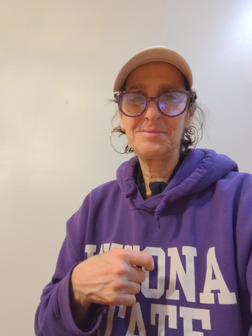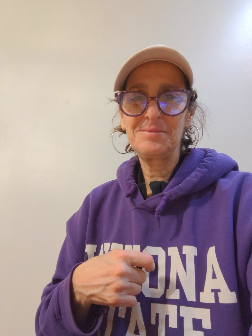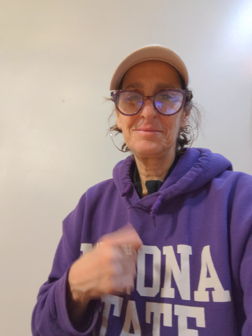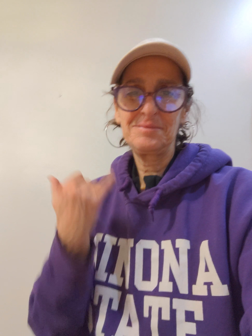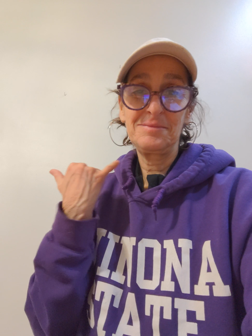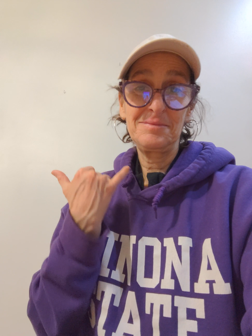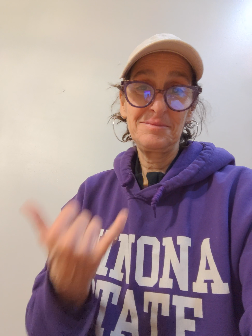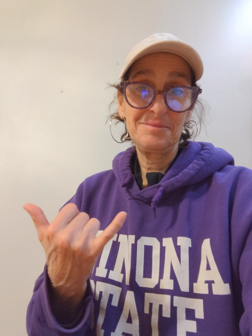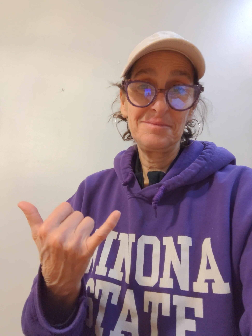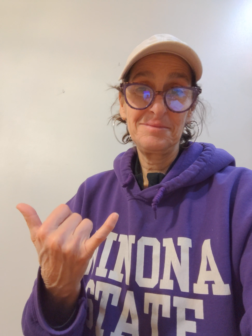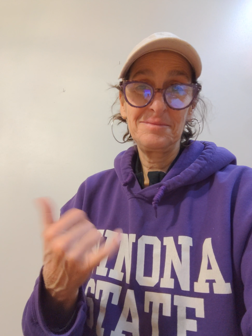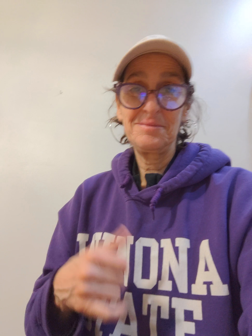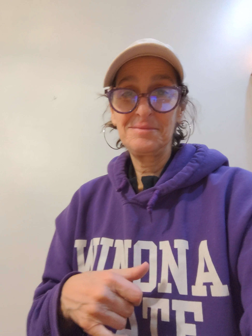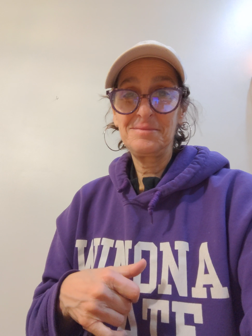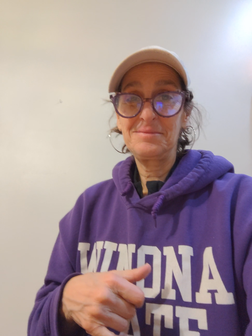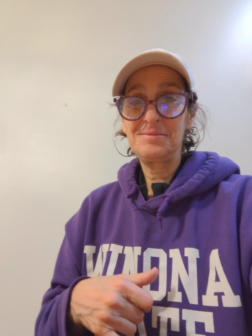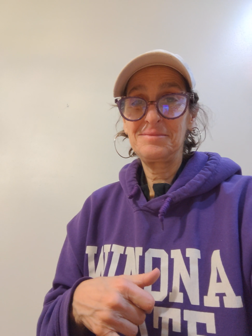now